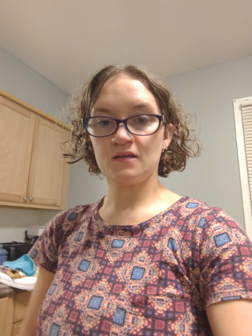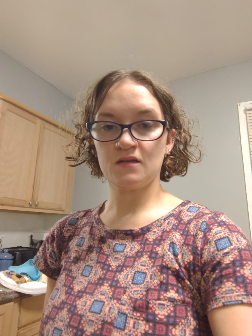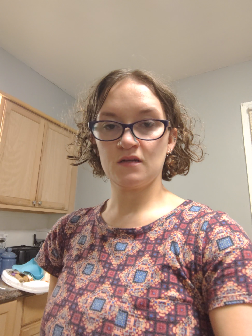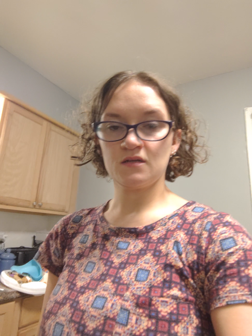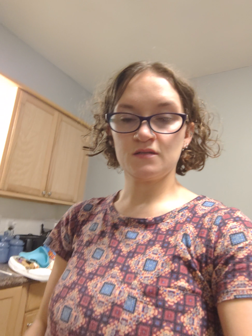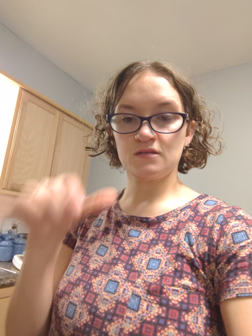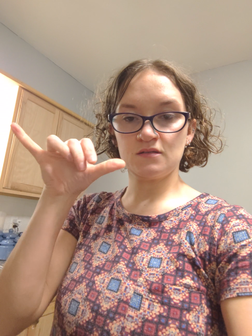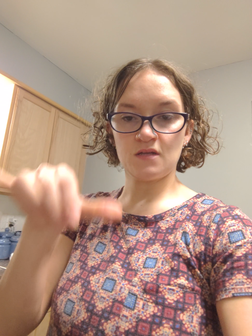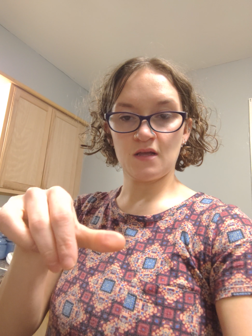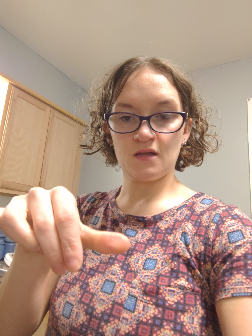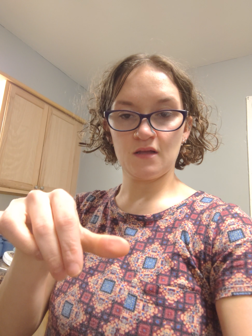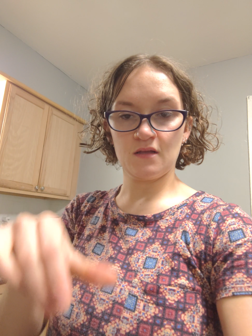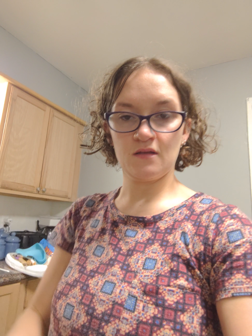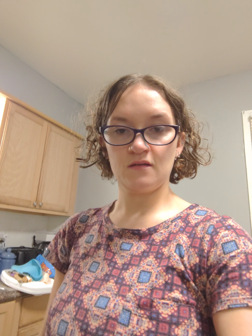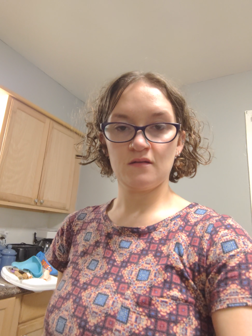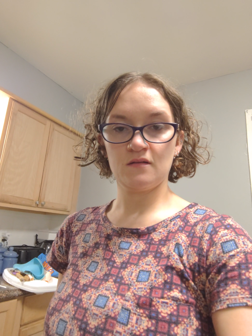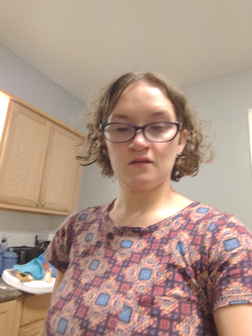stay